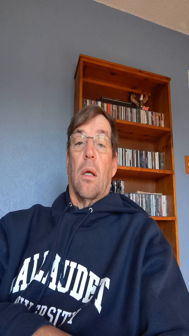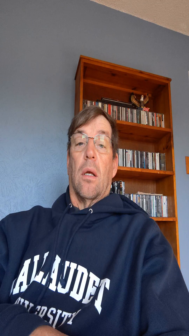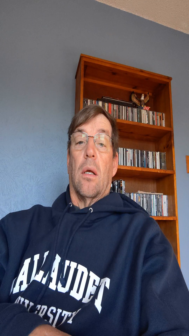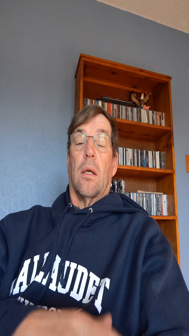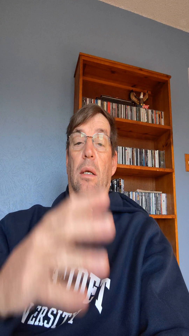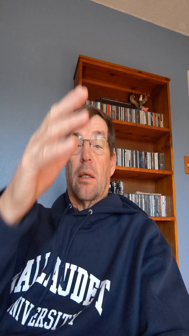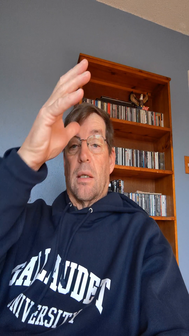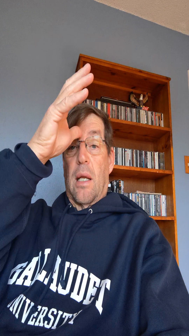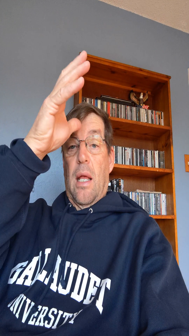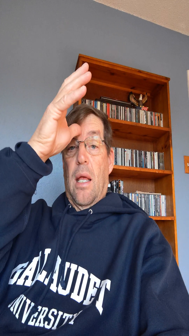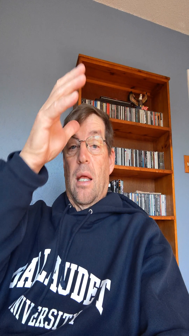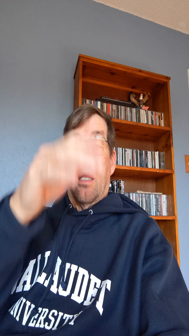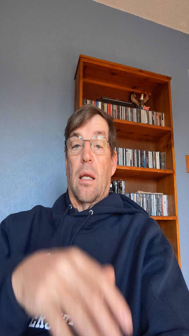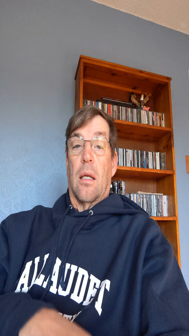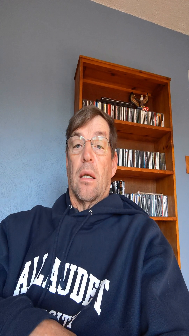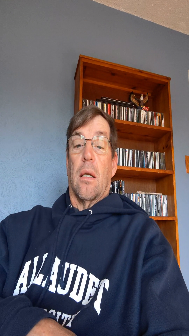dad